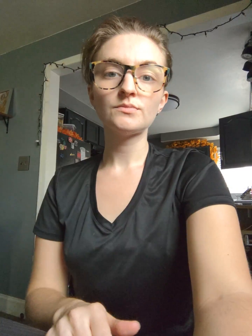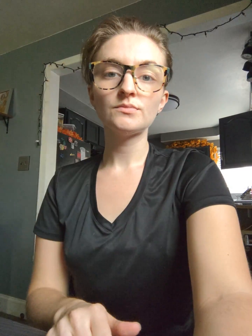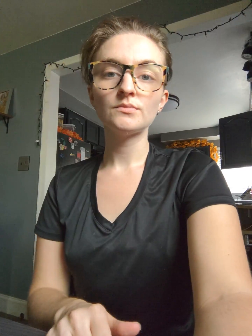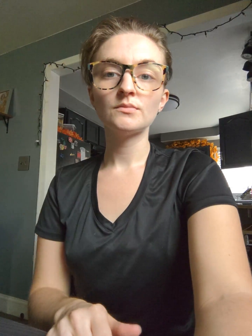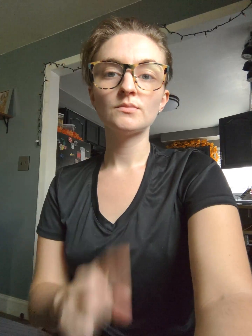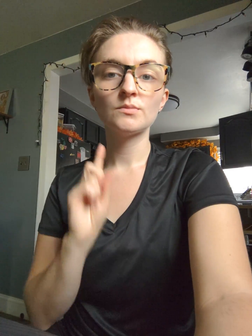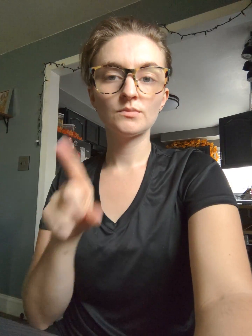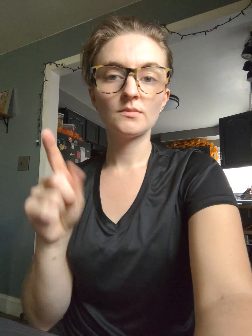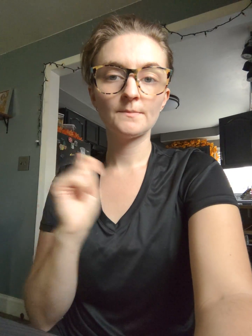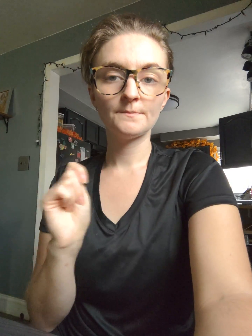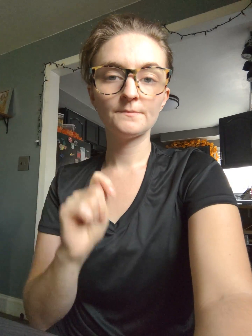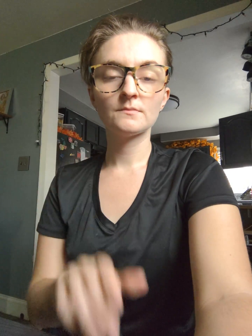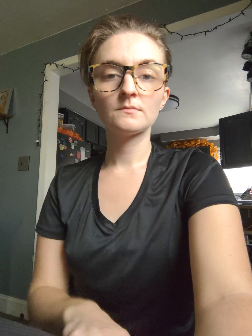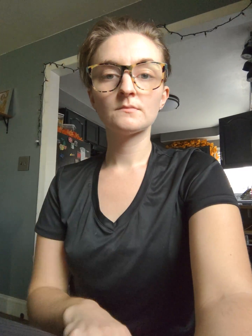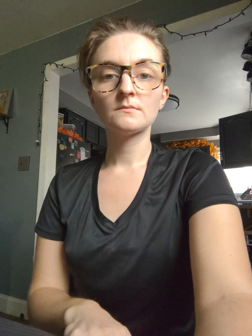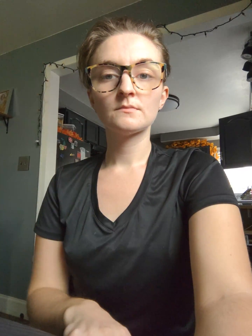go potty